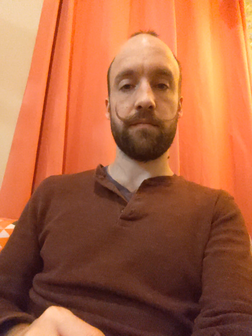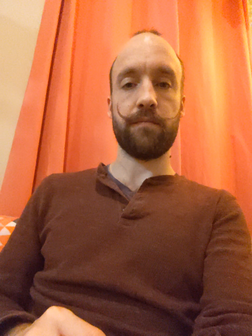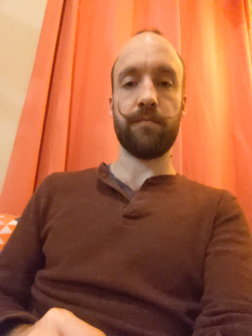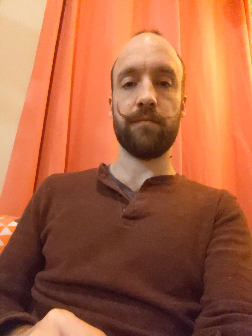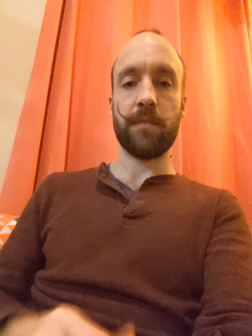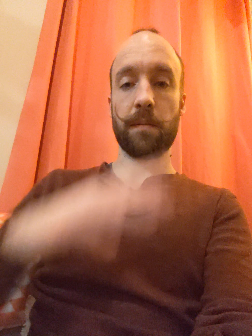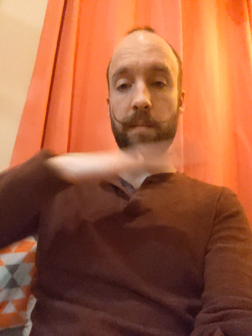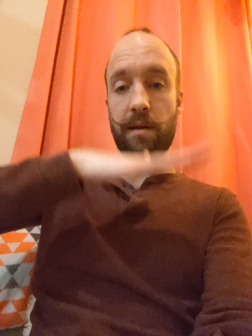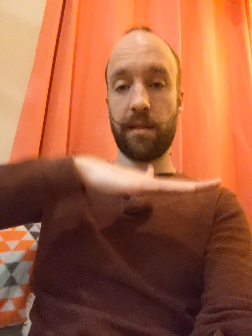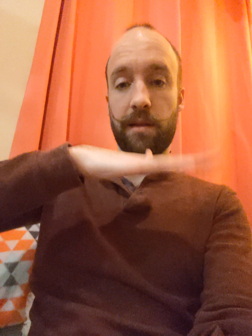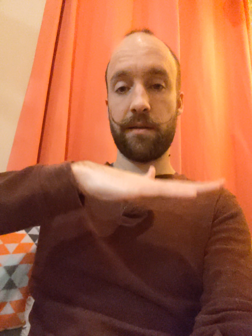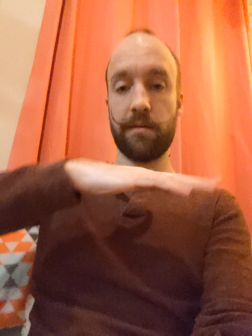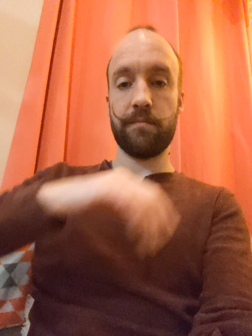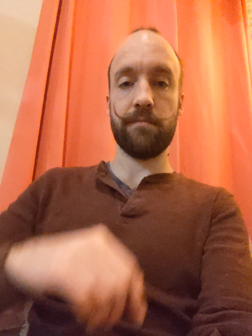table